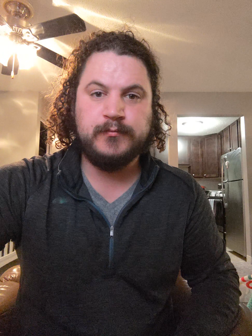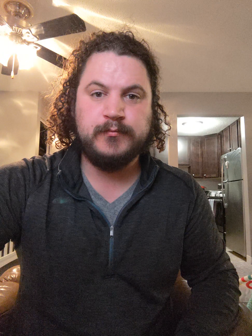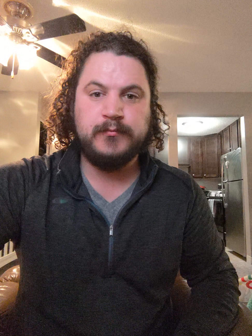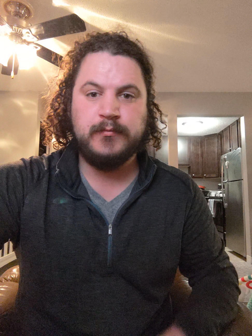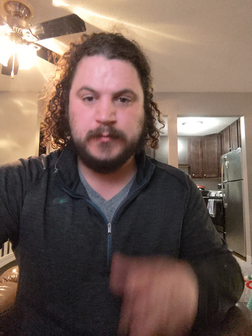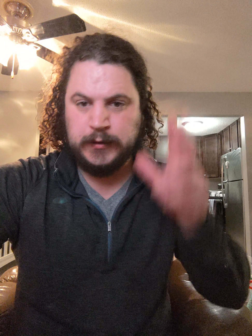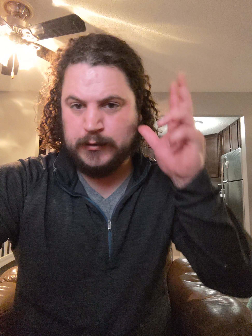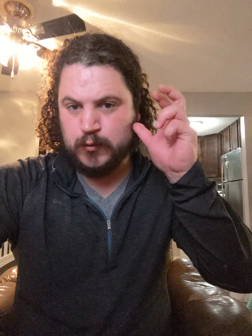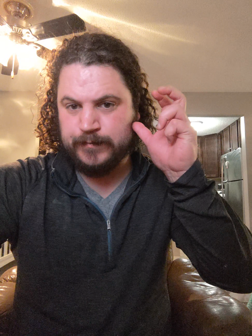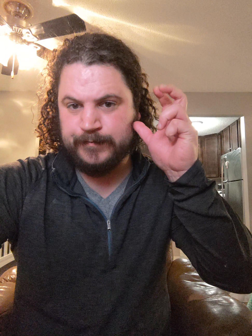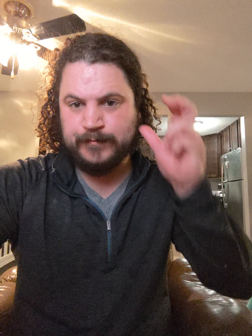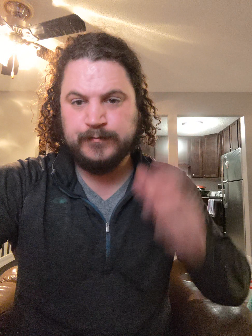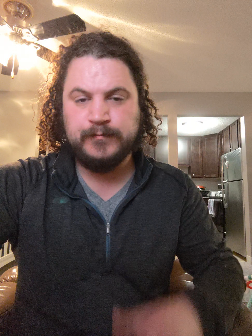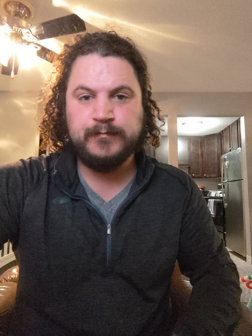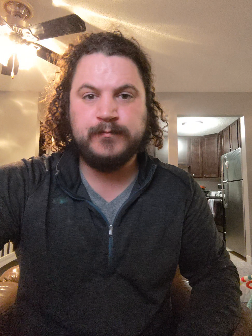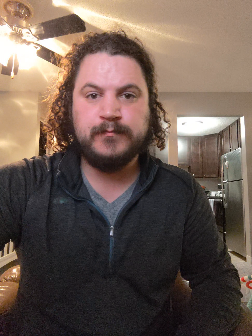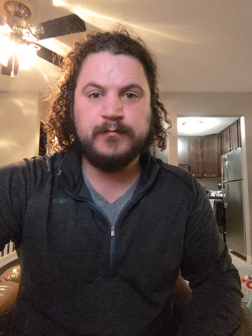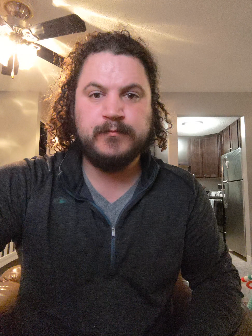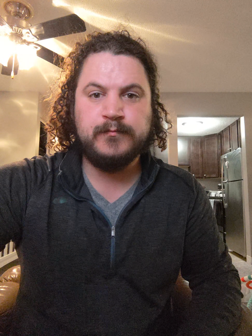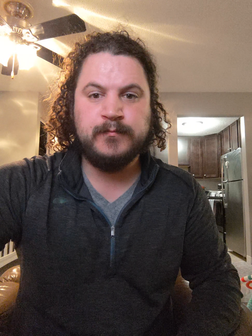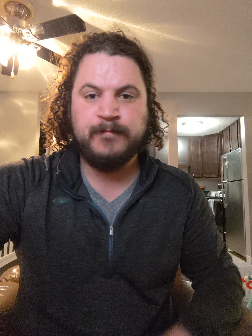hear